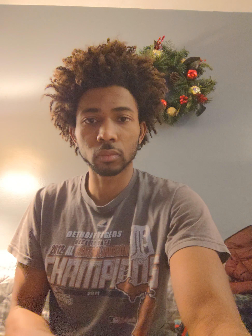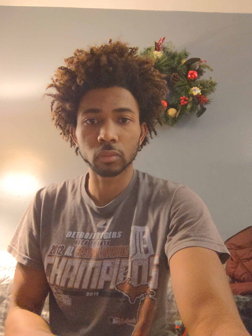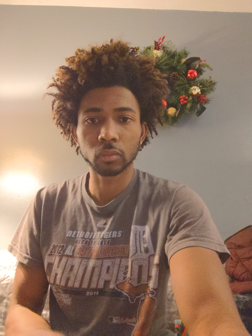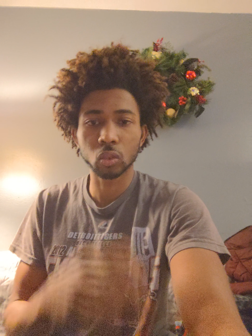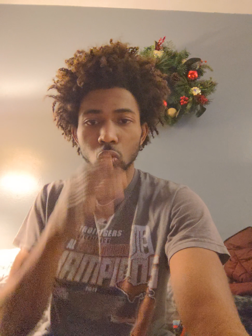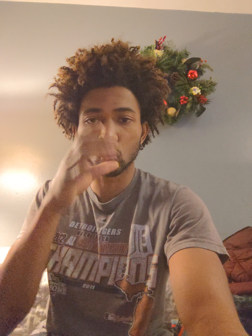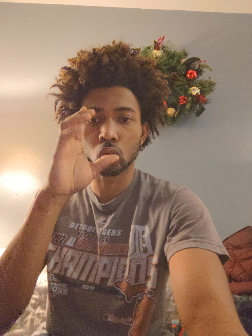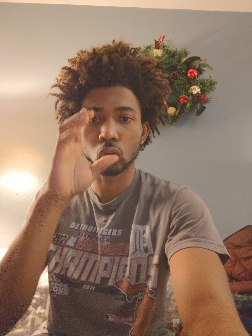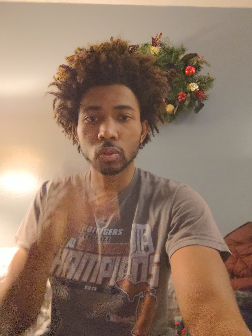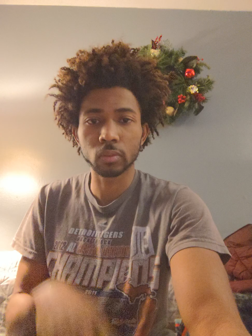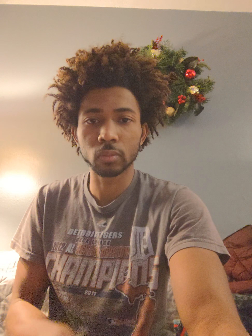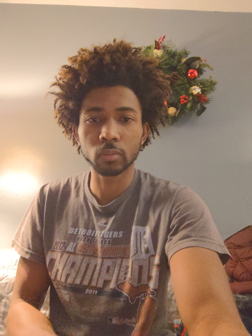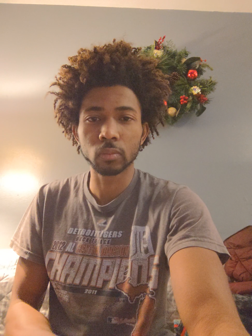drink